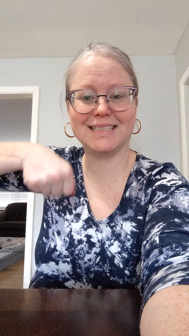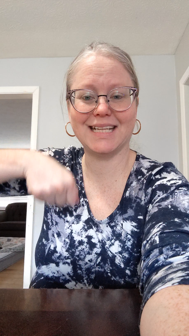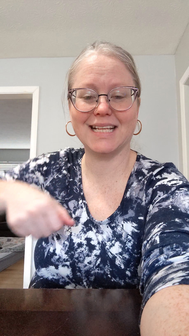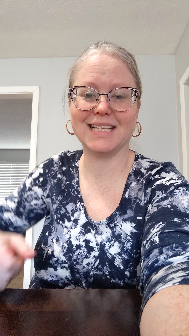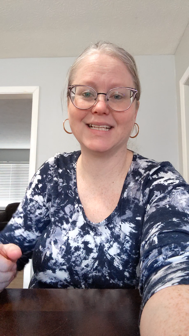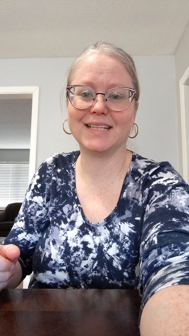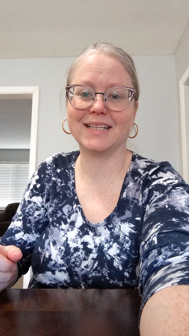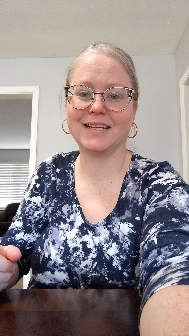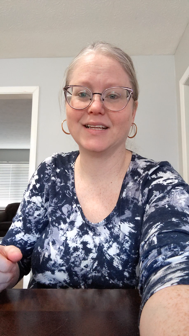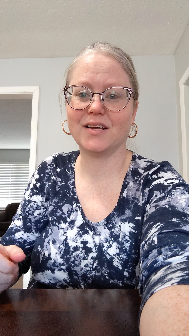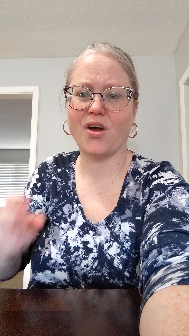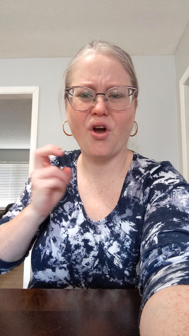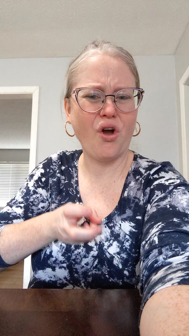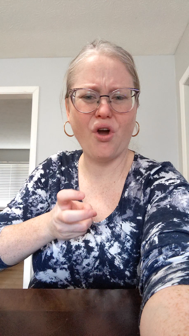hard